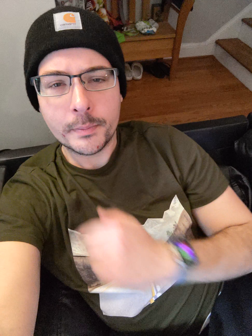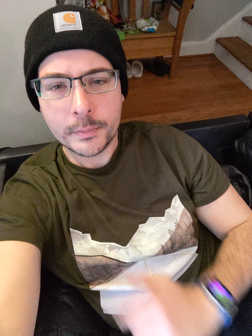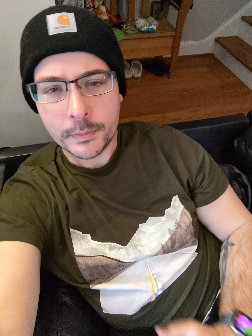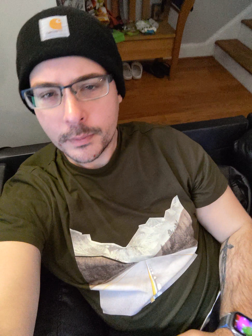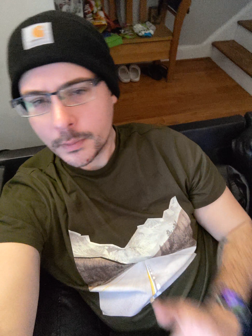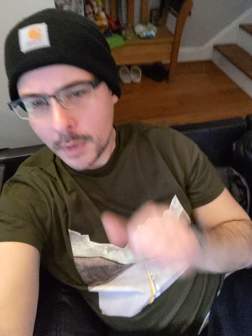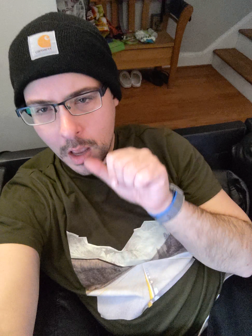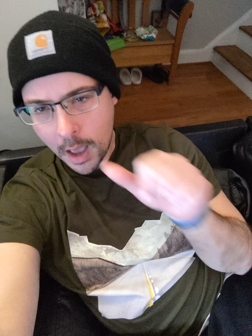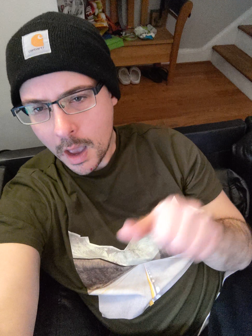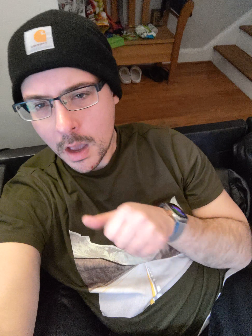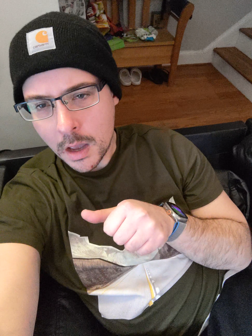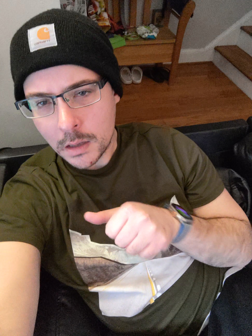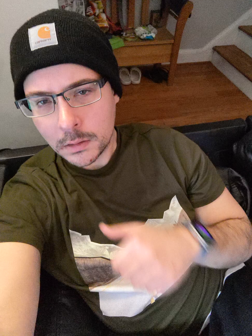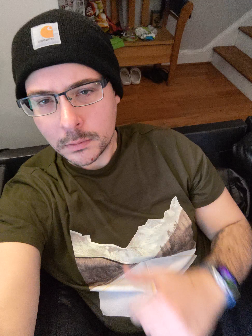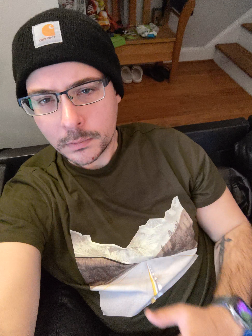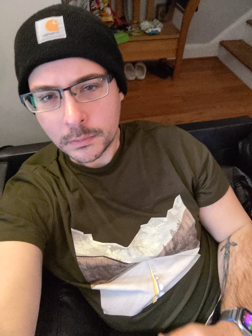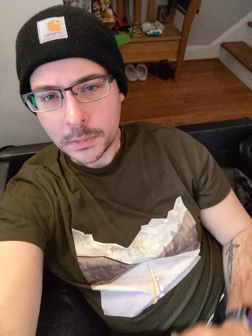hide